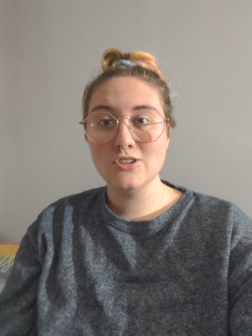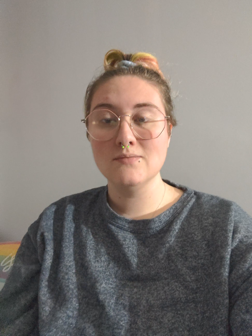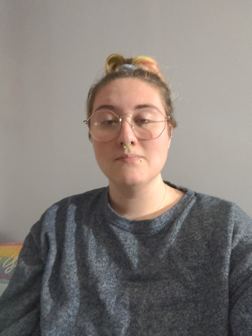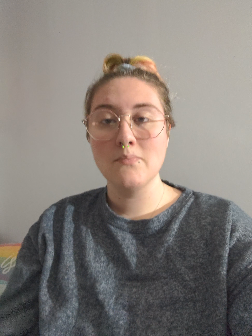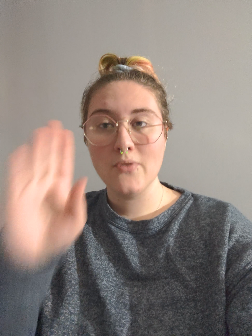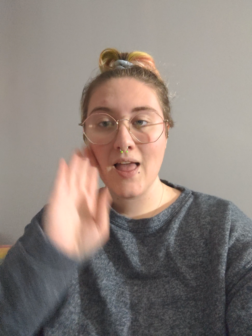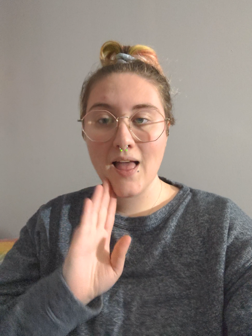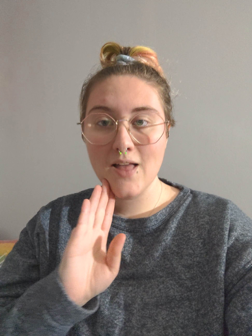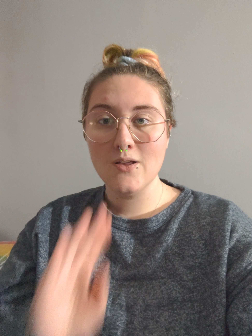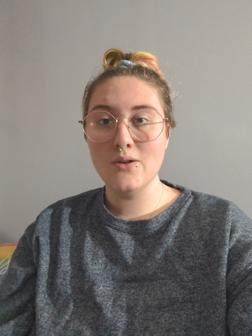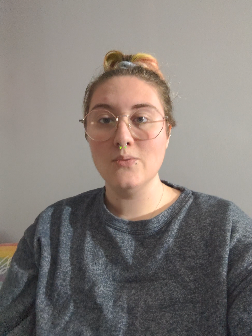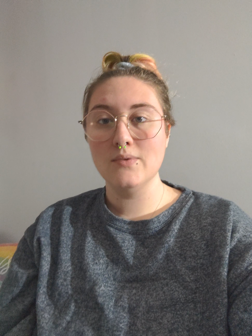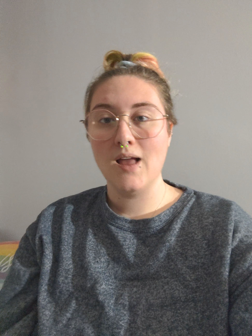brown